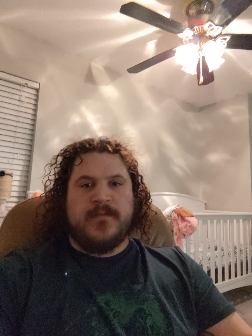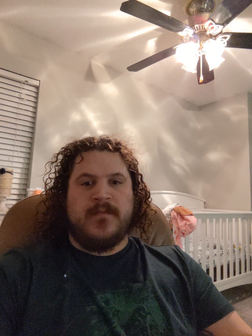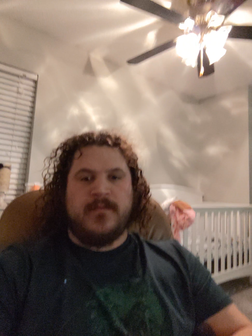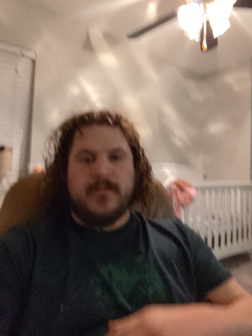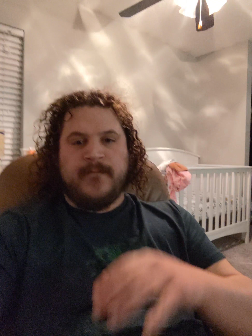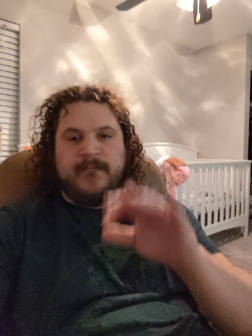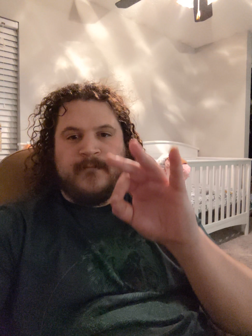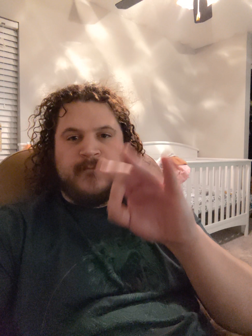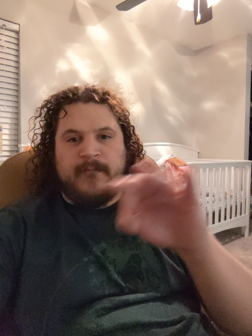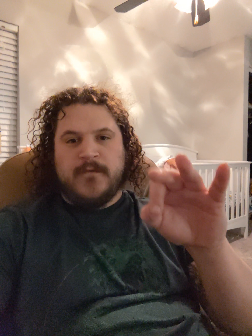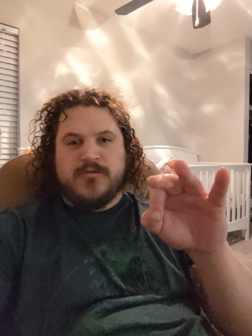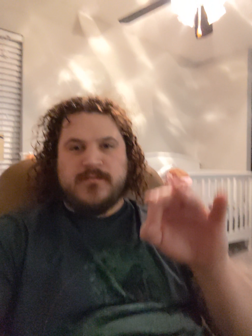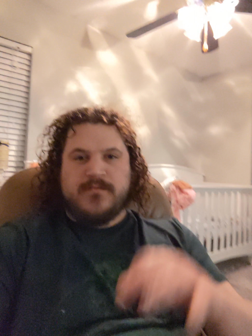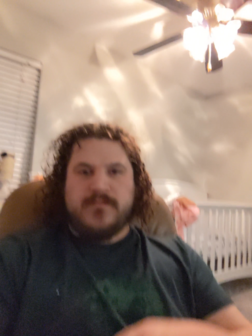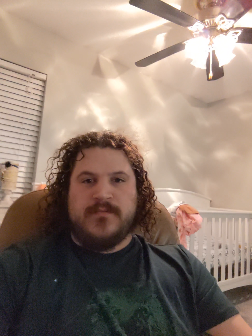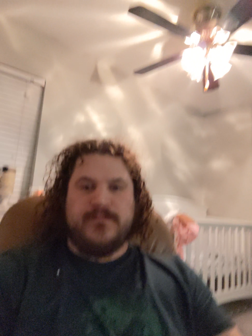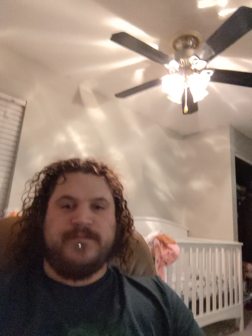french fries